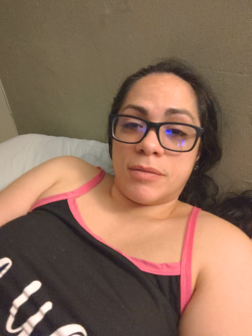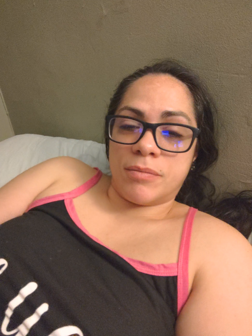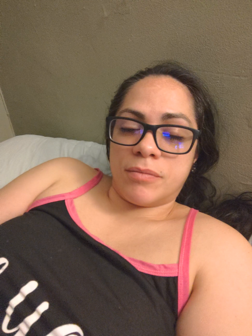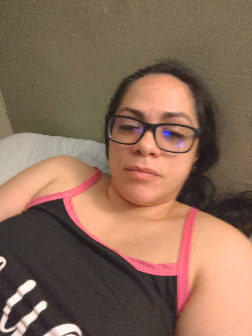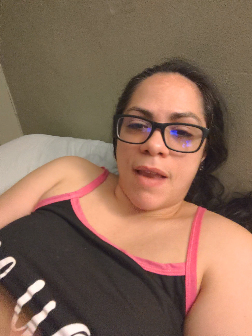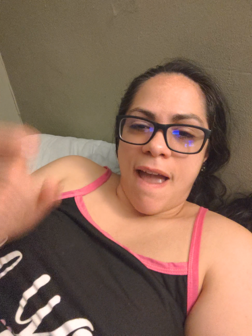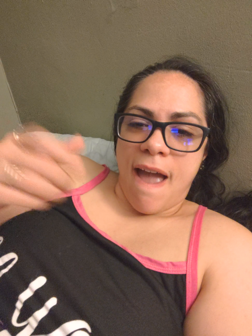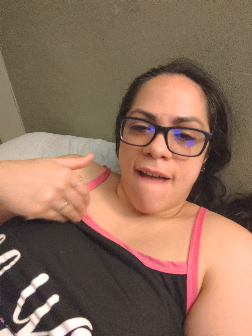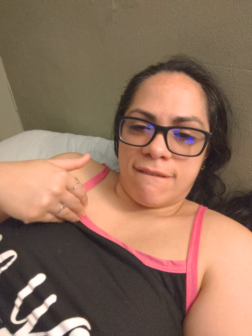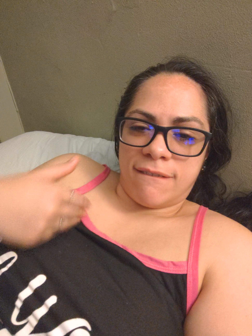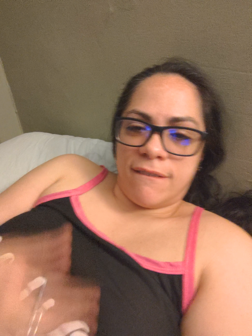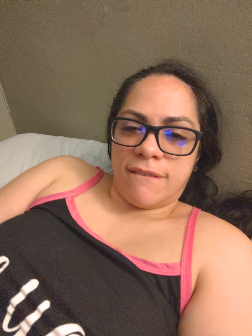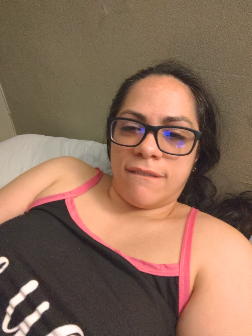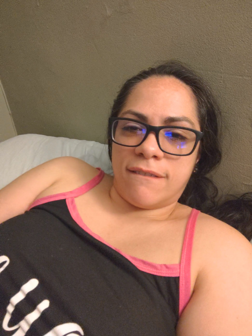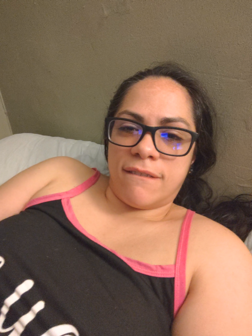have